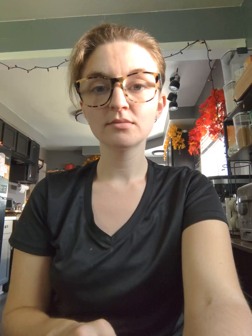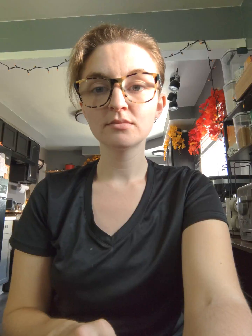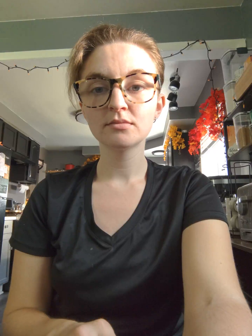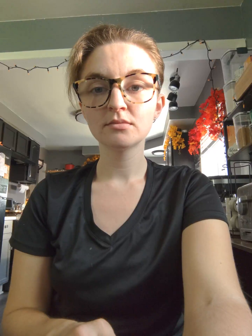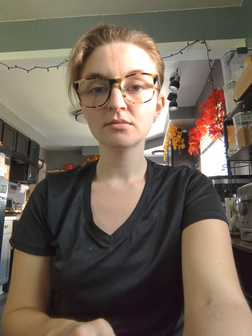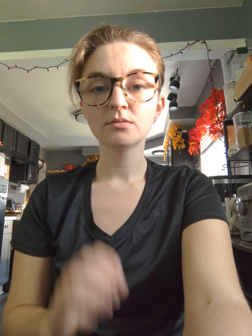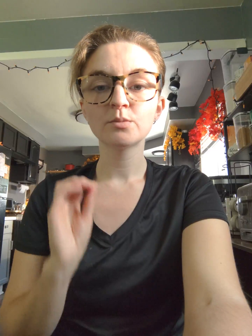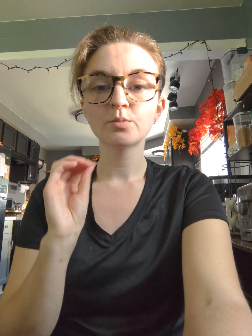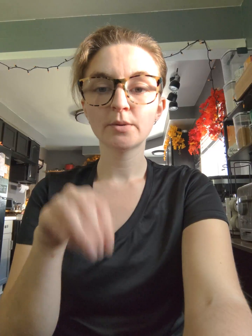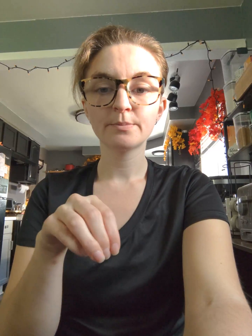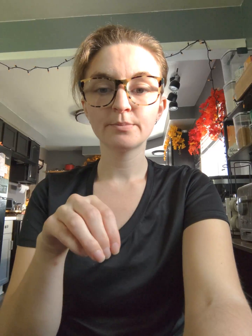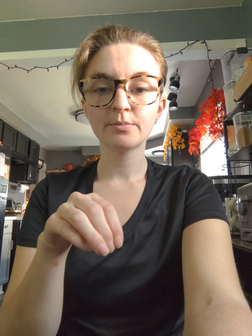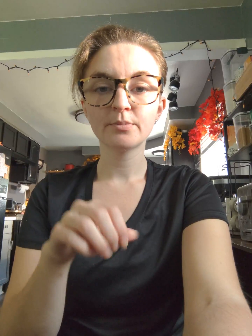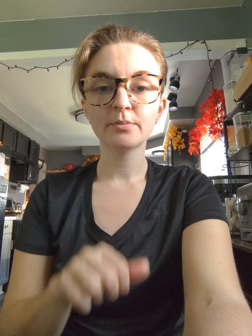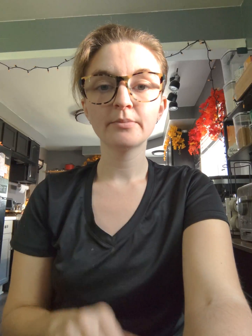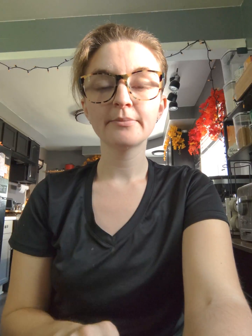put